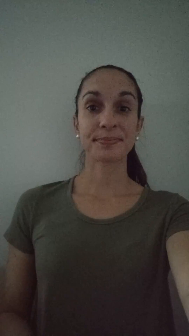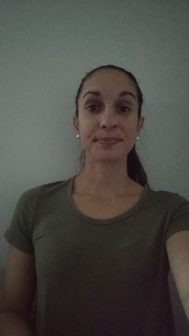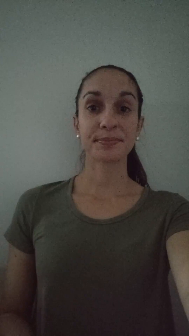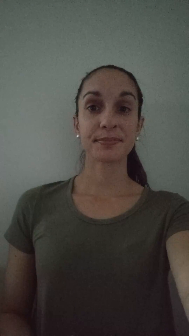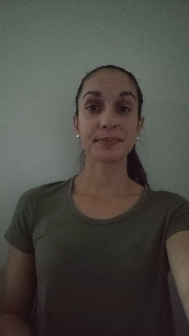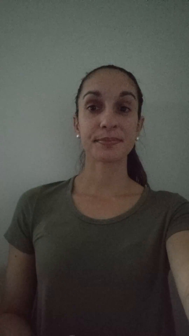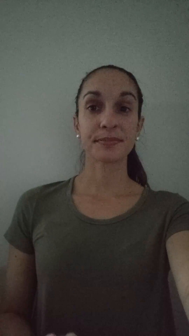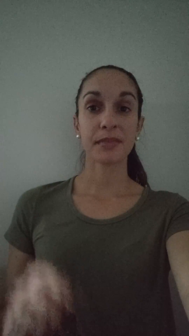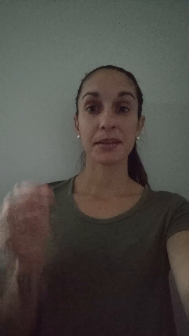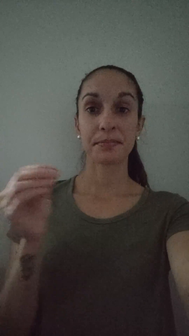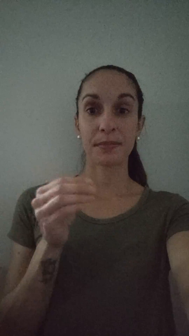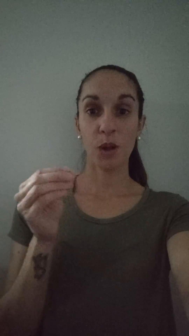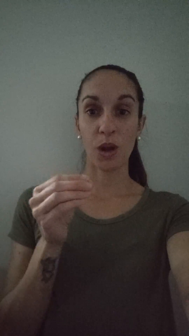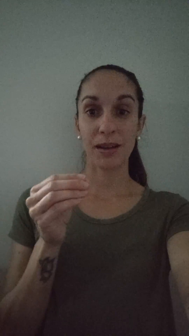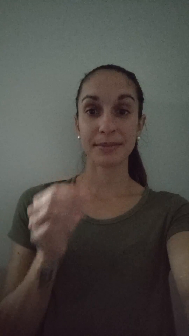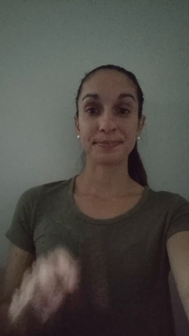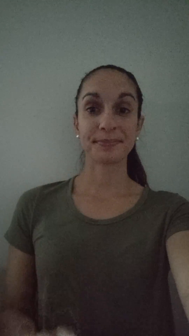more